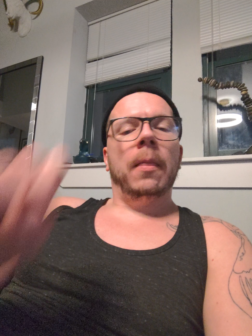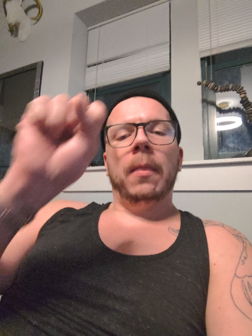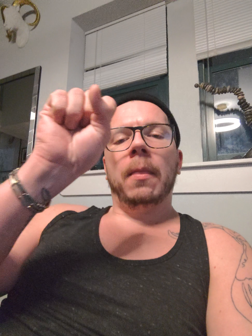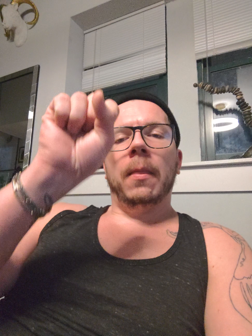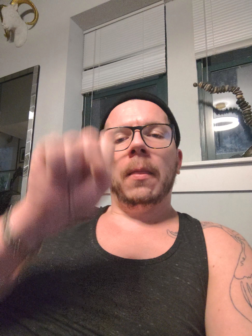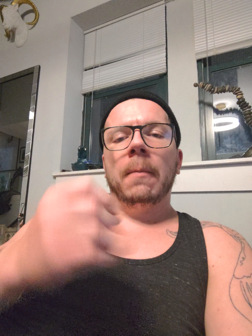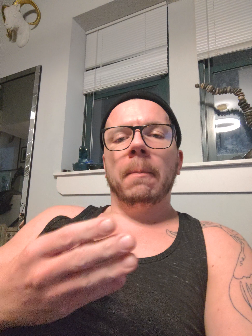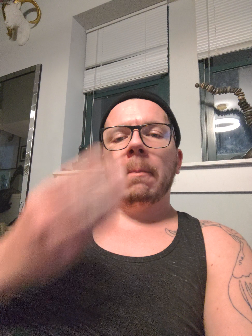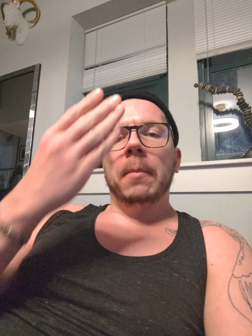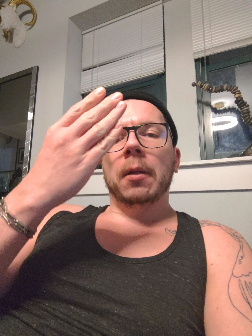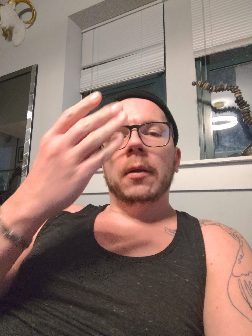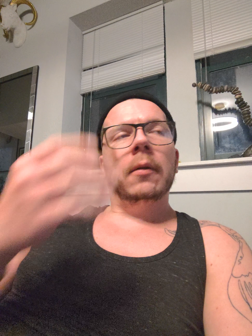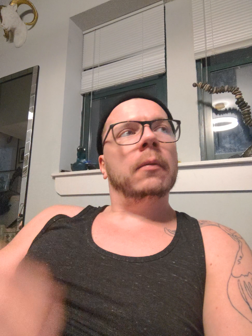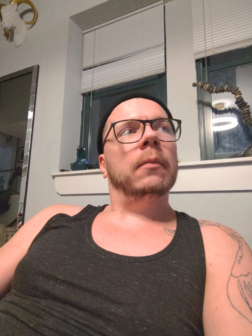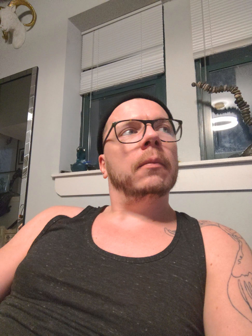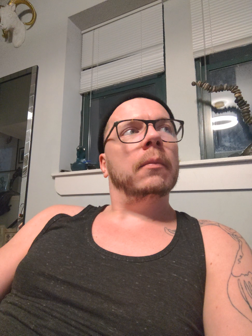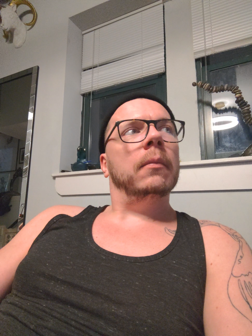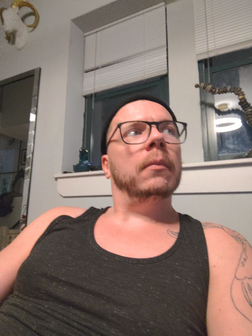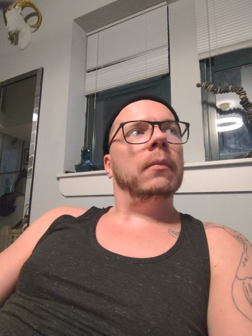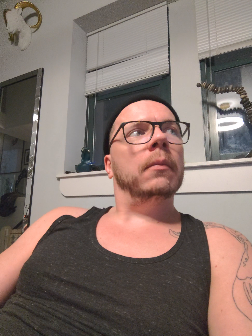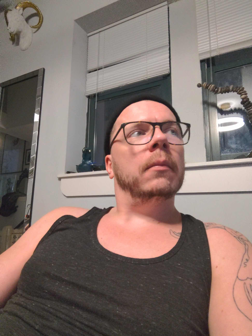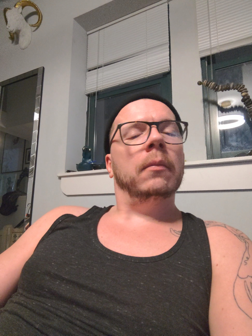mitten